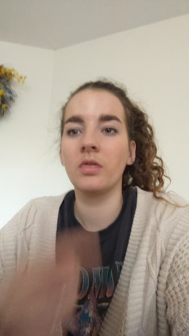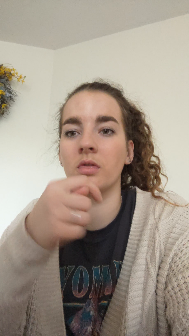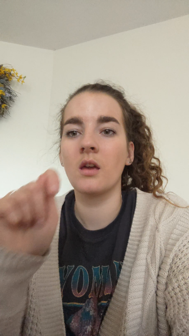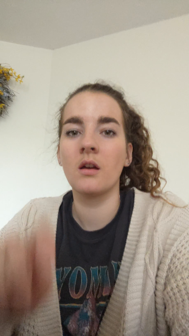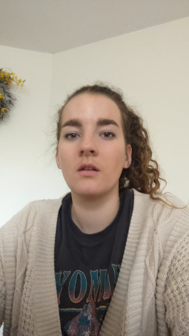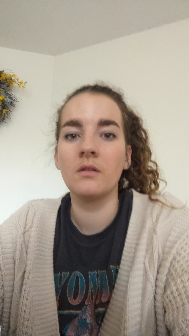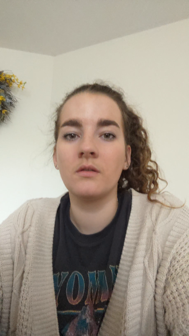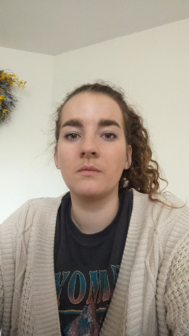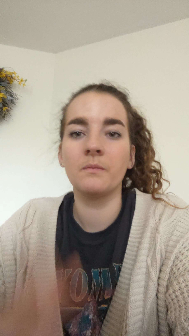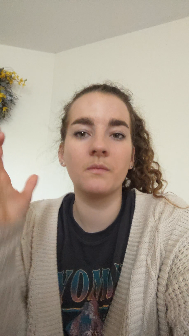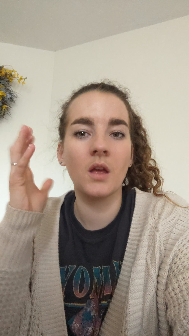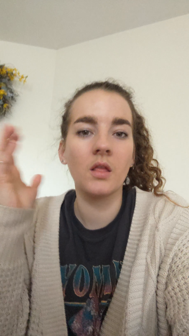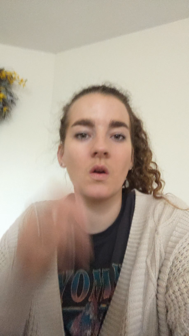pillow